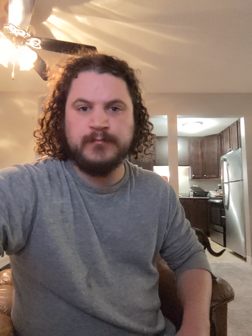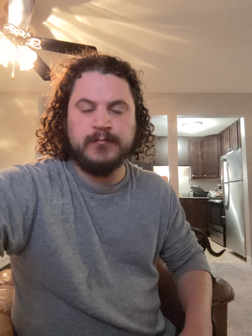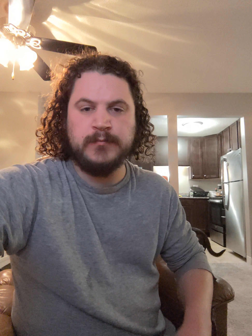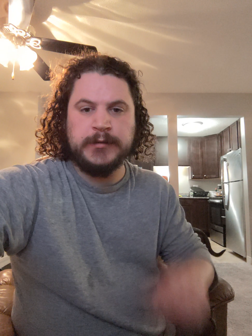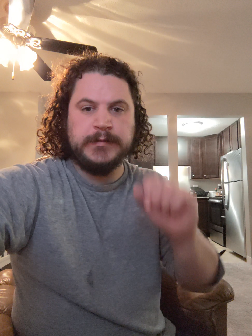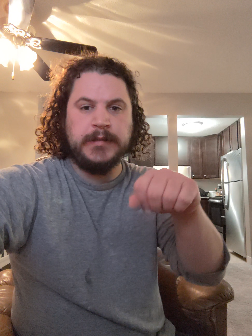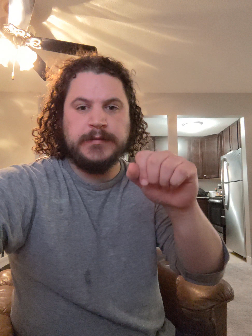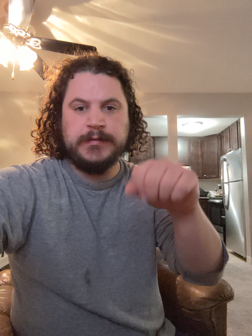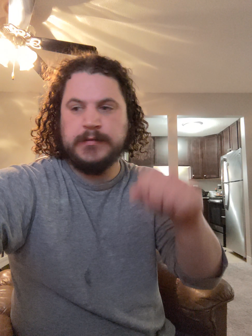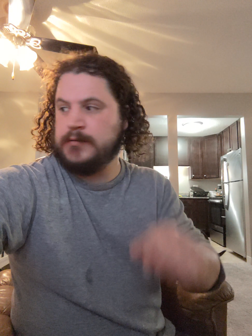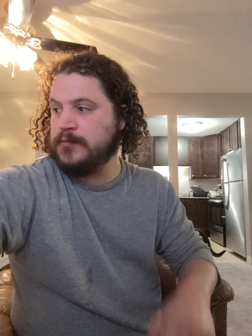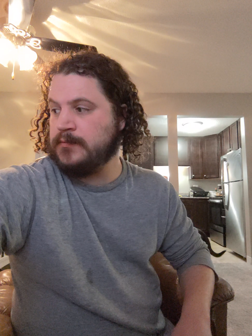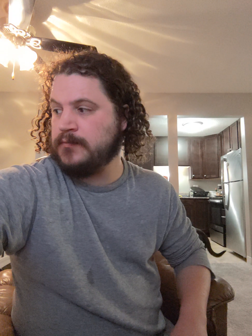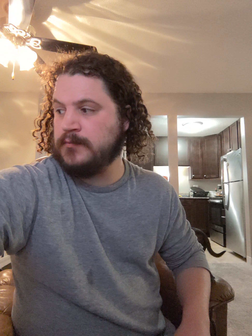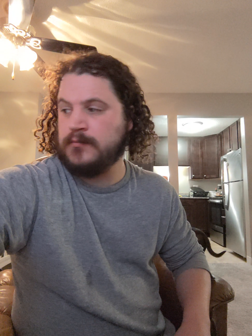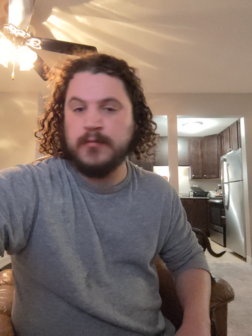yes